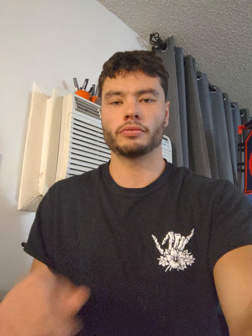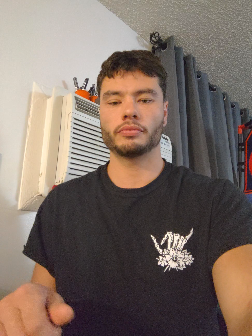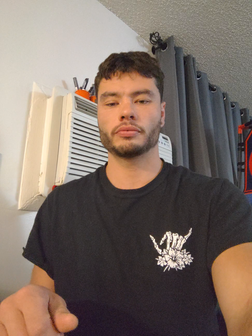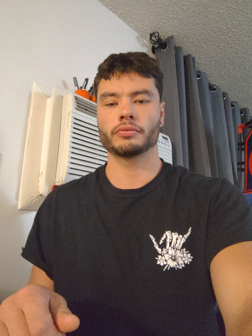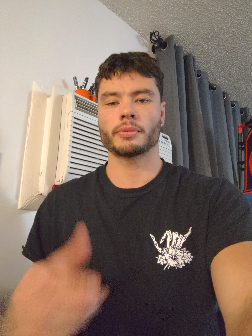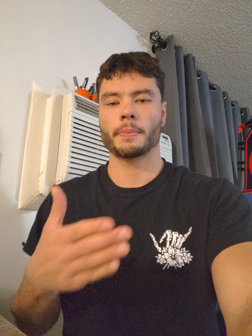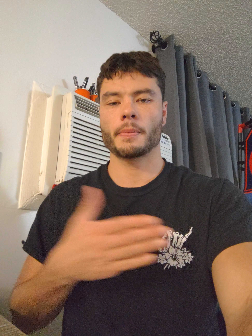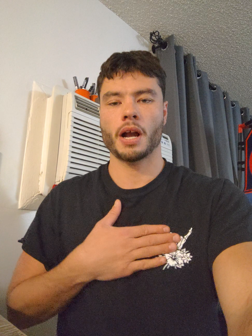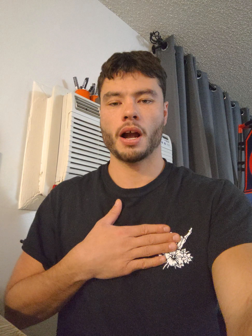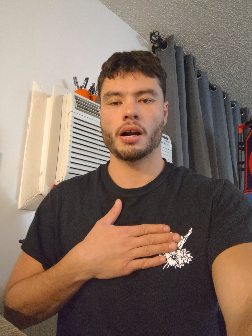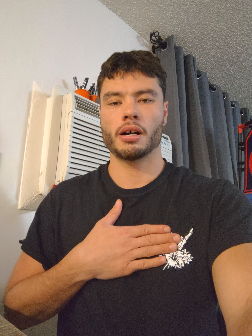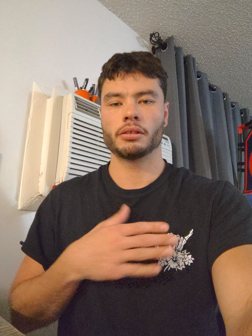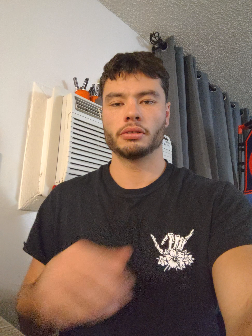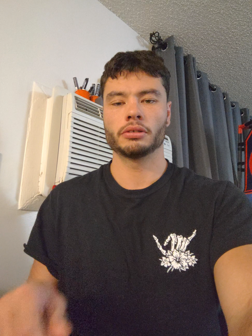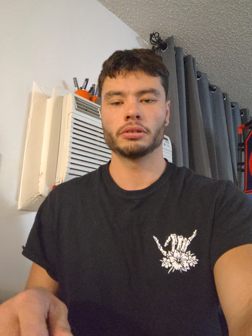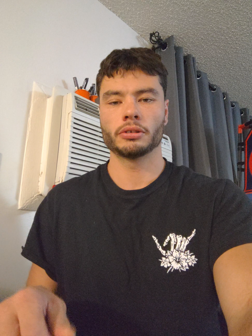my